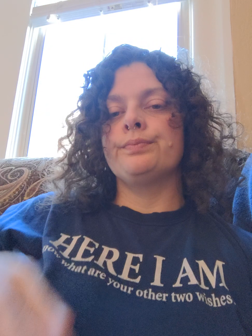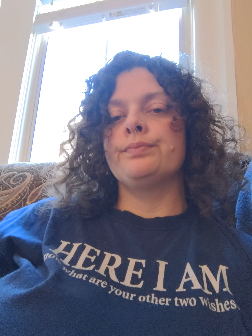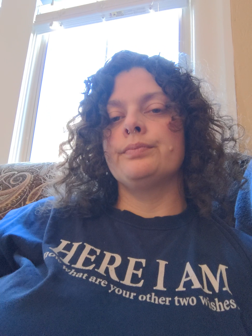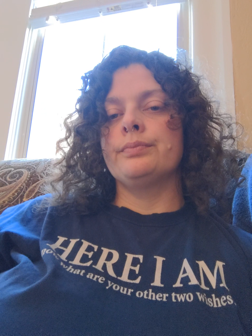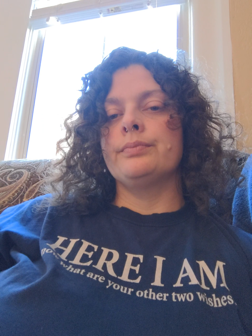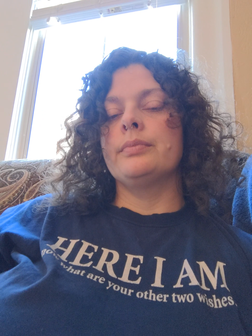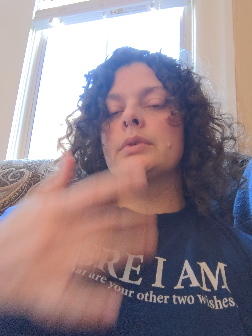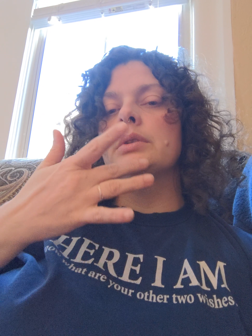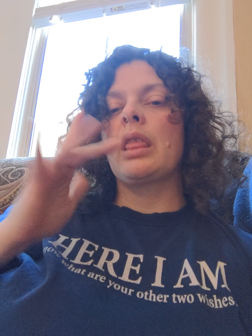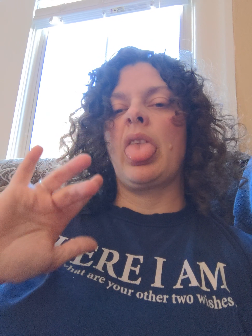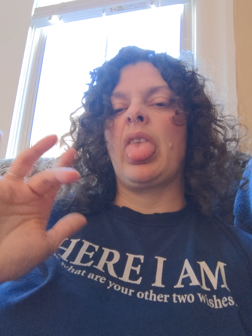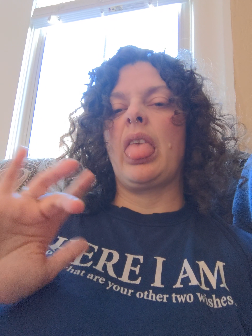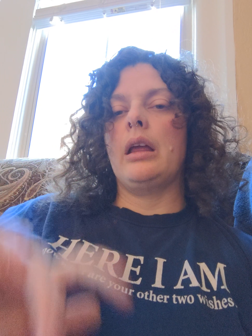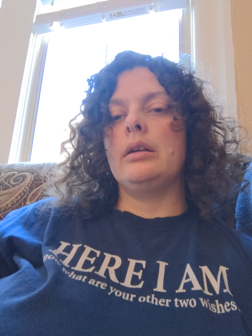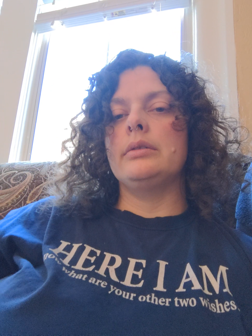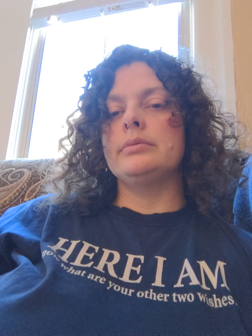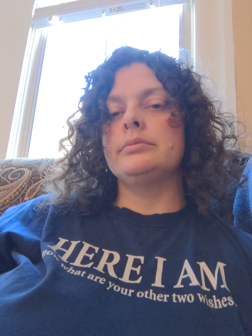yucky